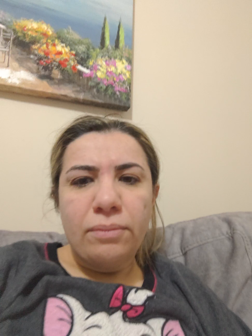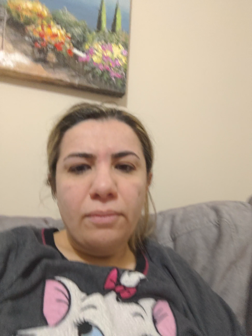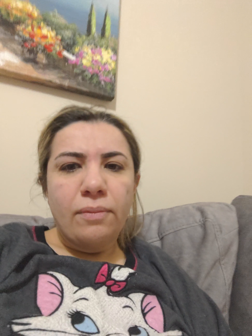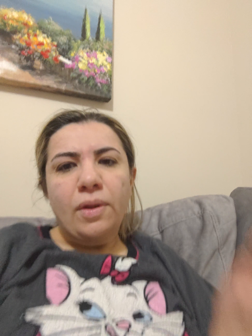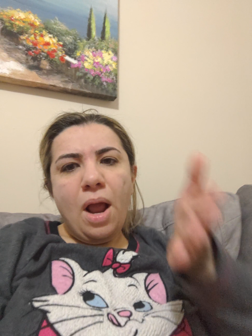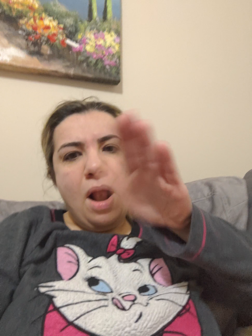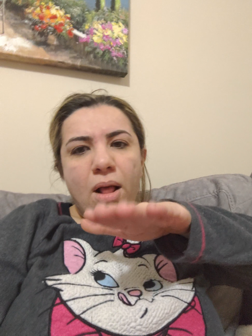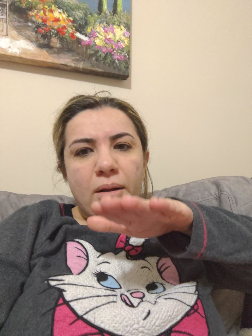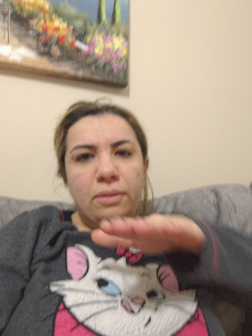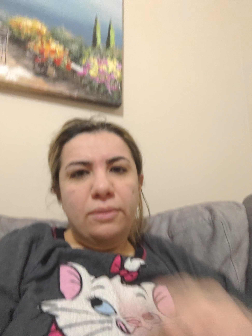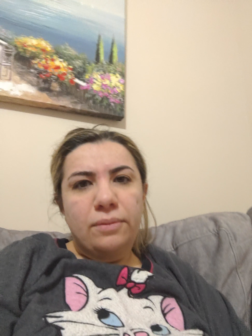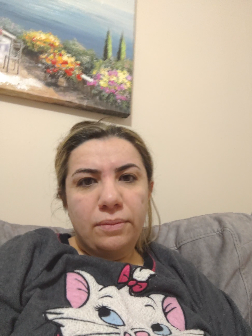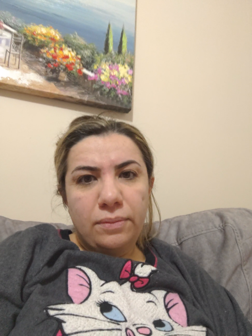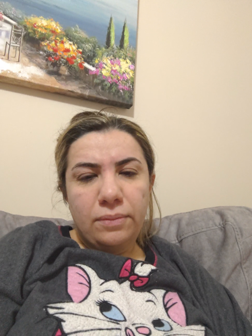on